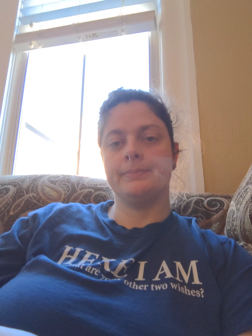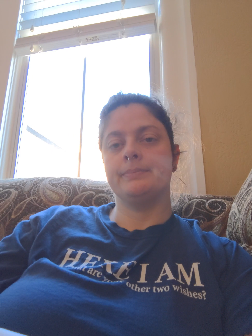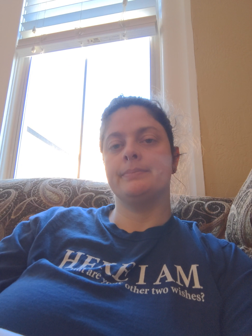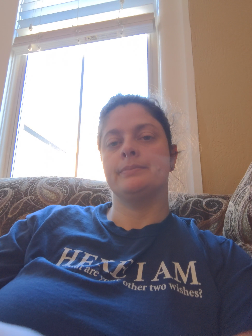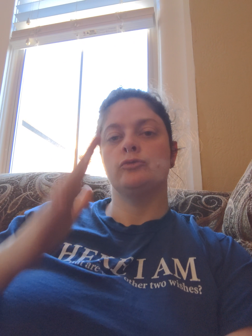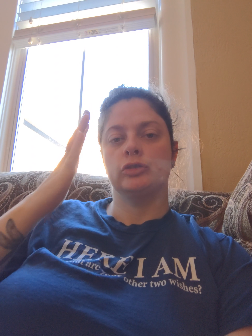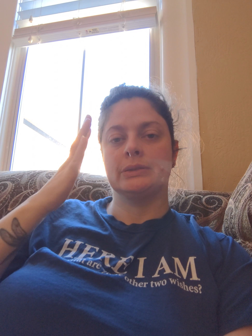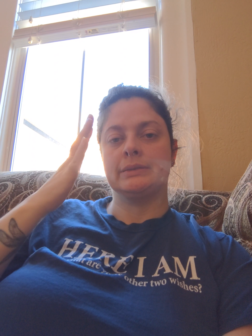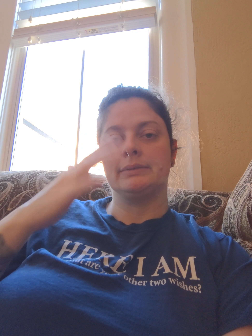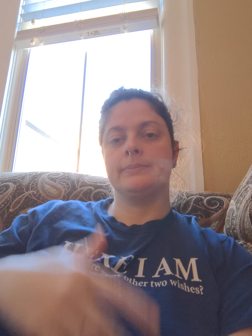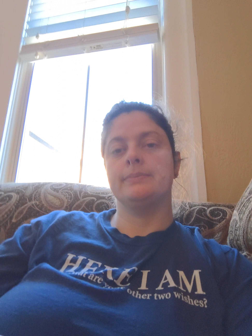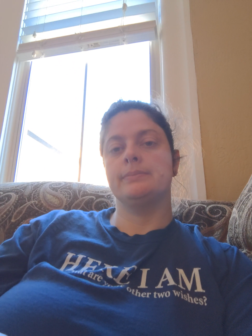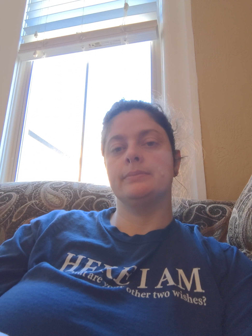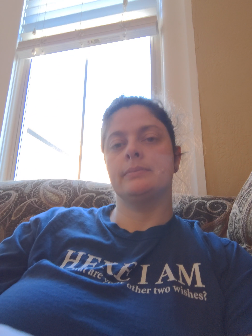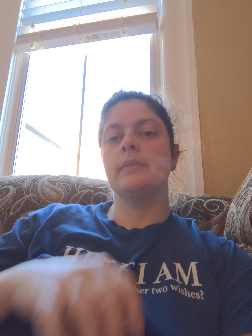tree